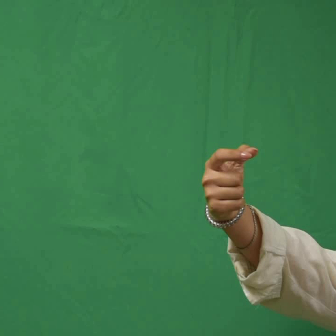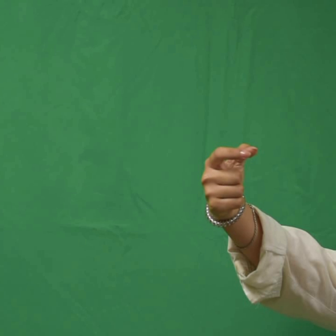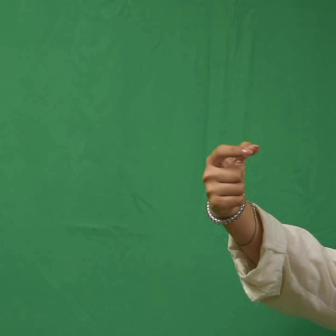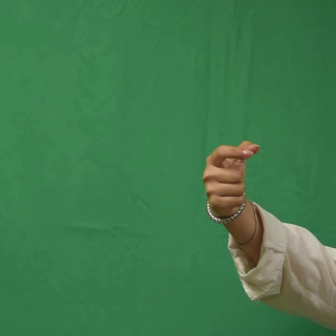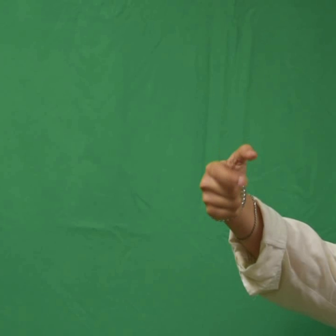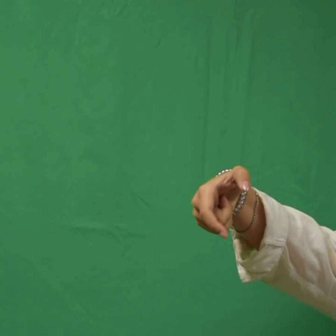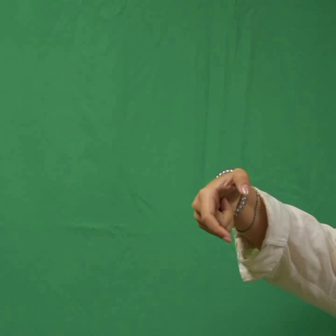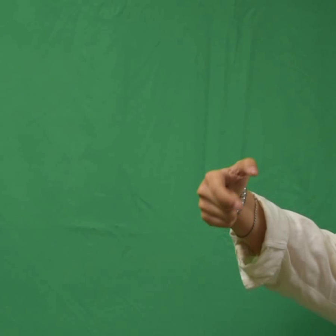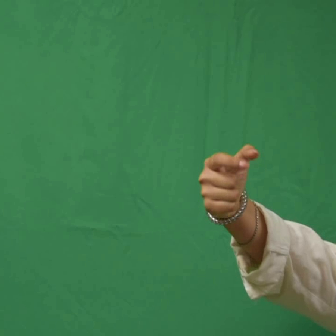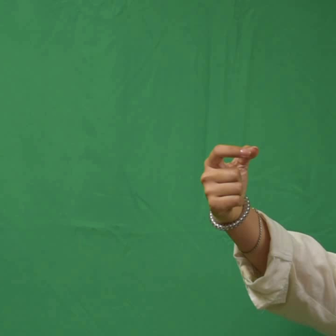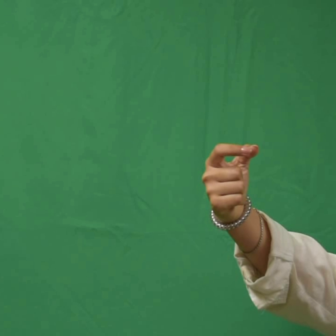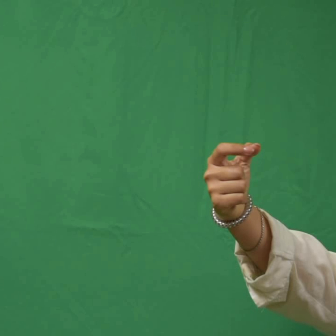Q